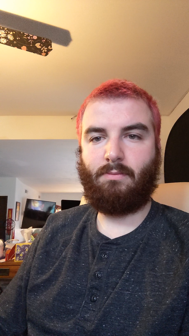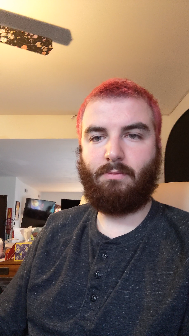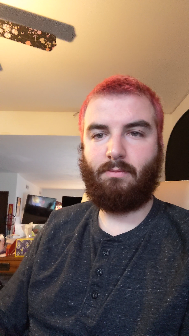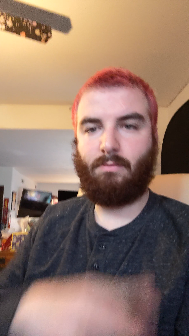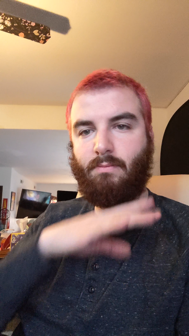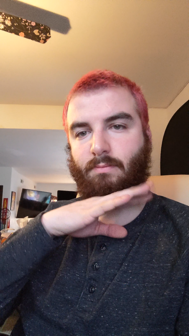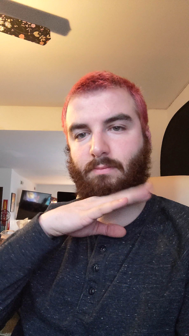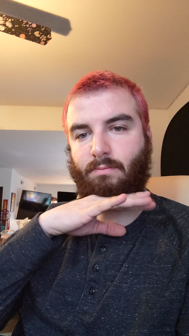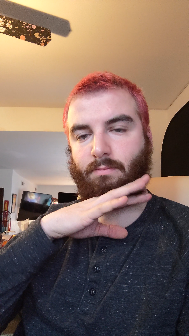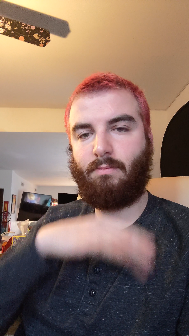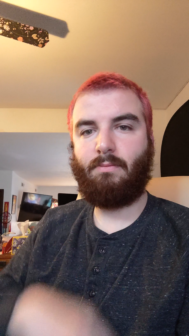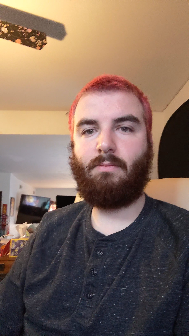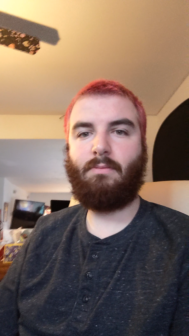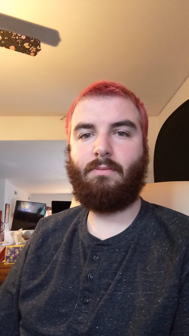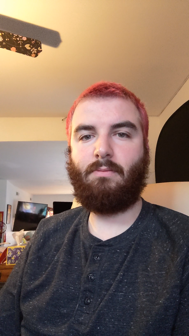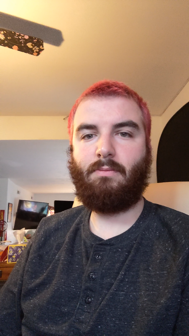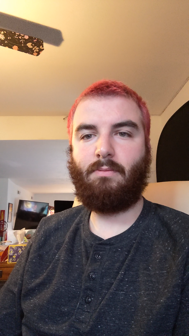naughty